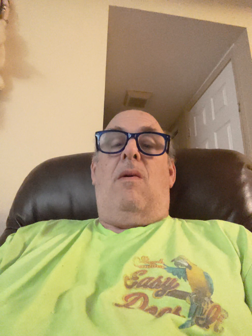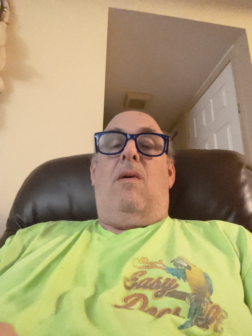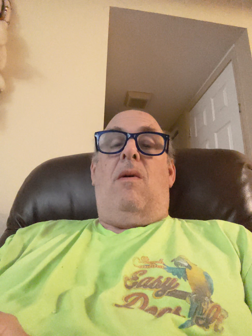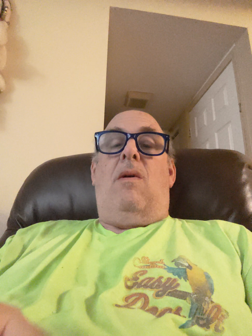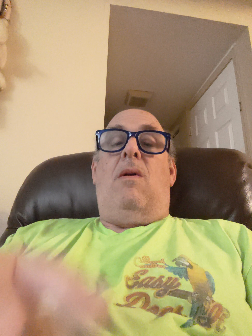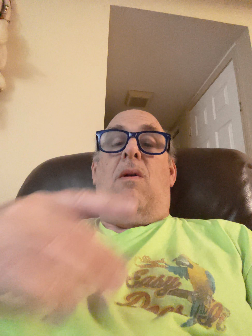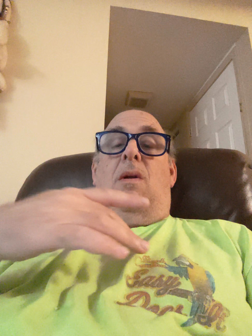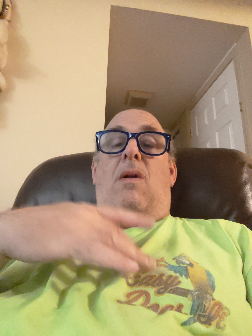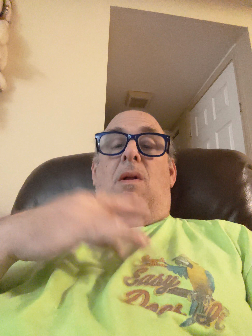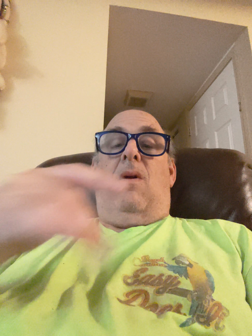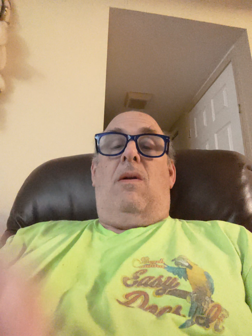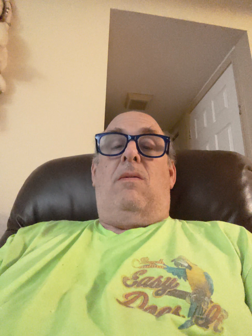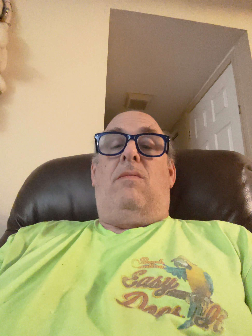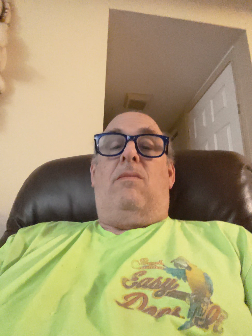like